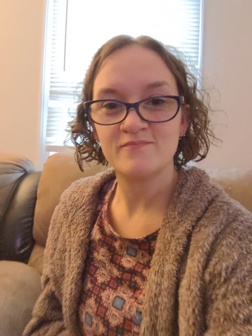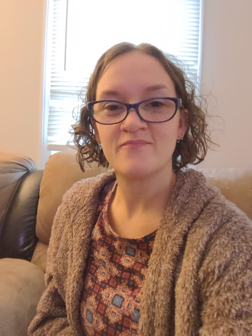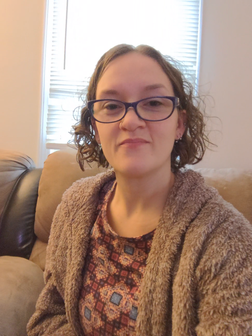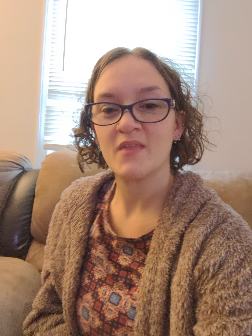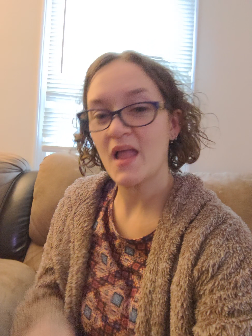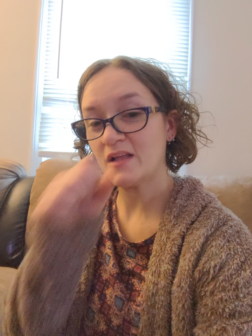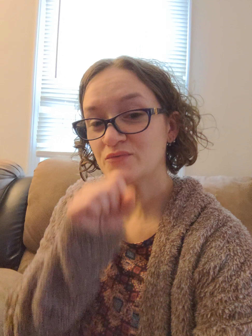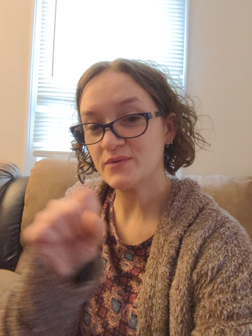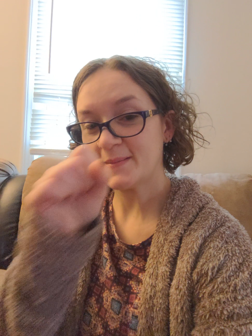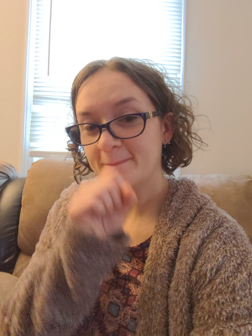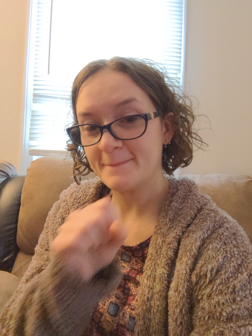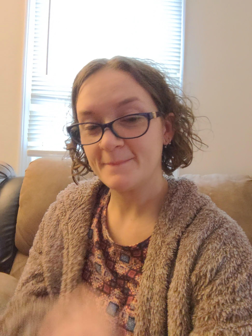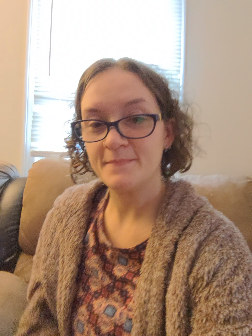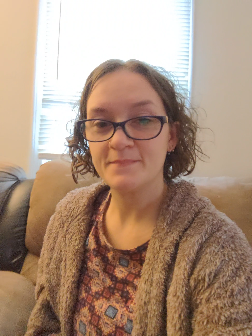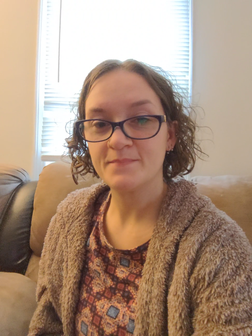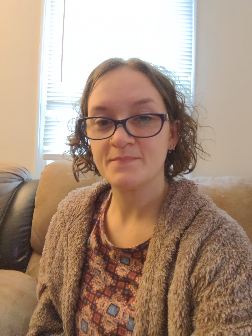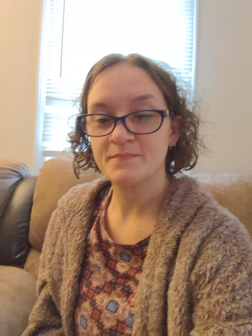ice cream